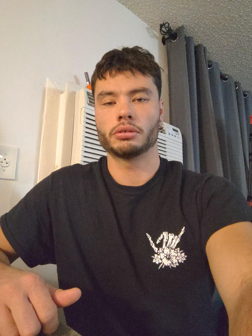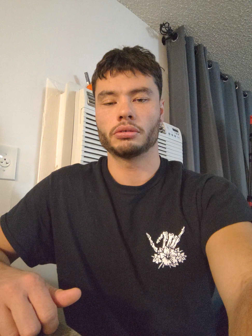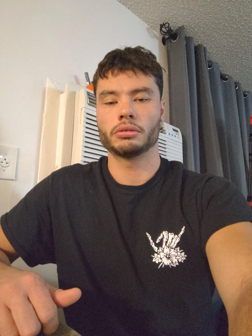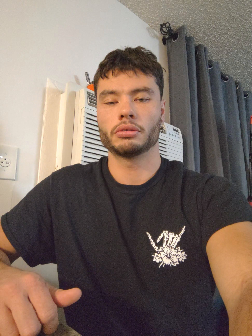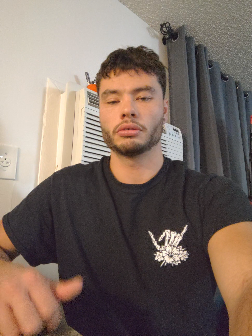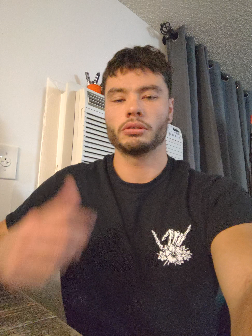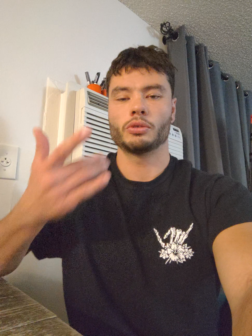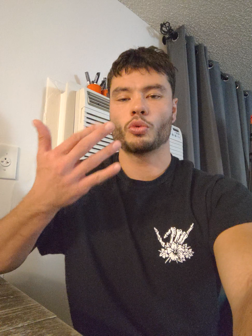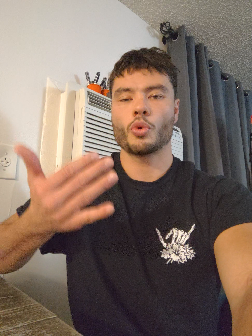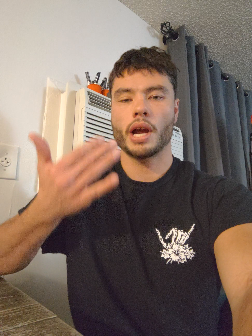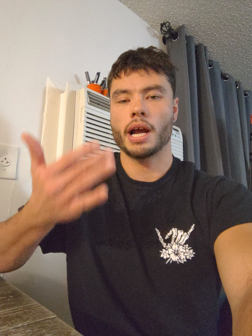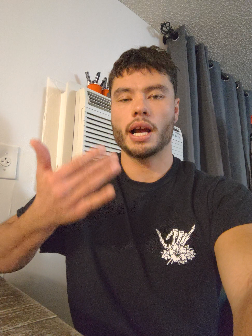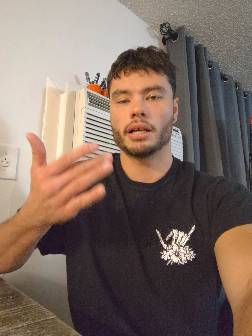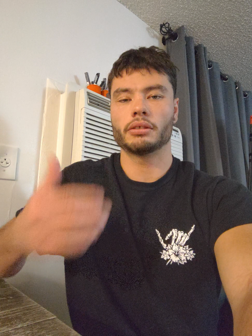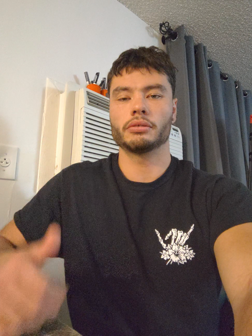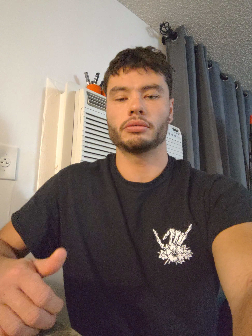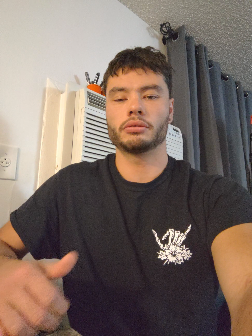wait